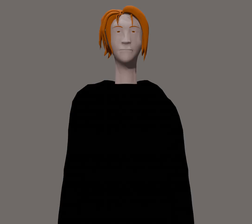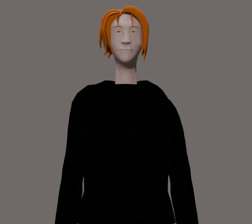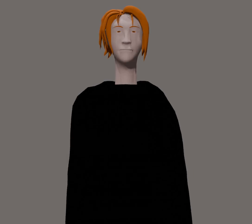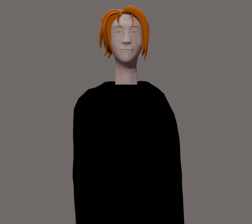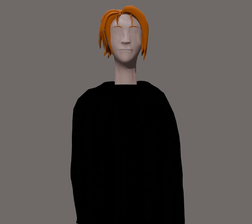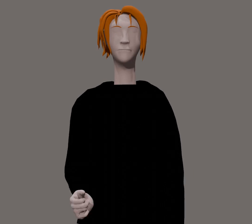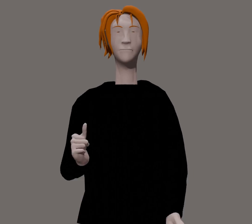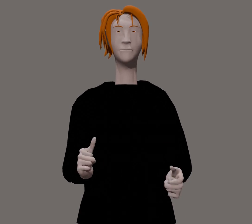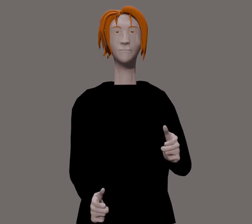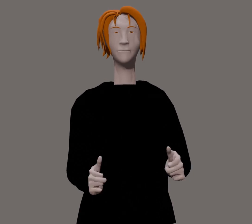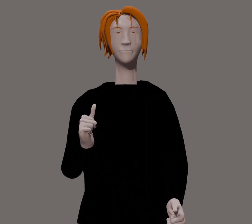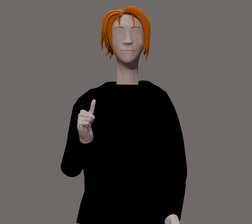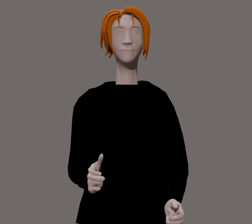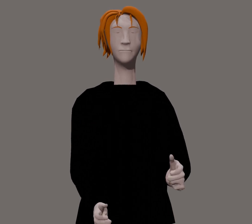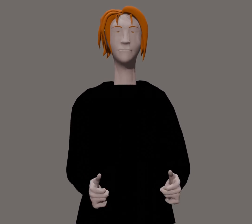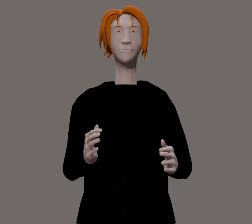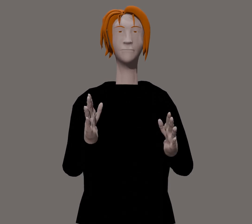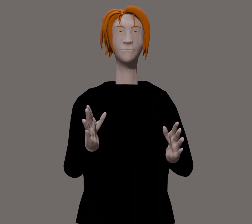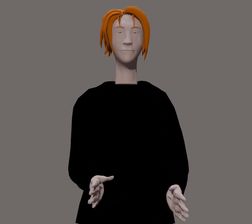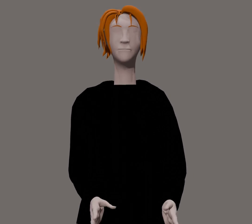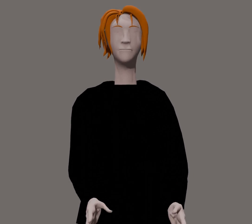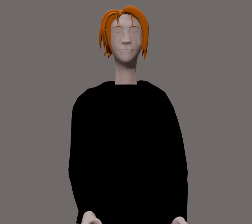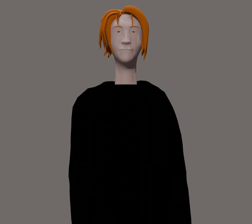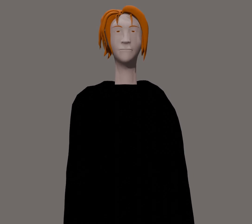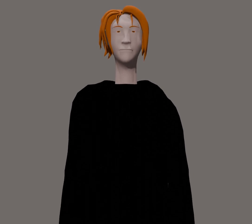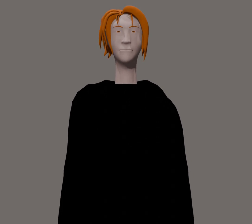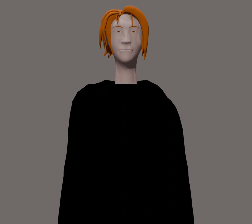Chauffer